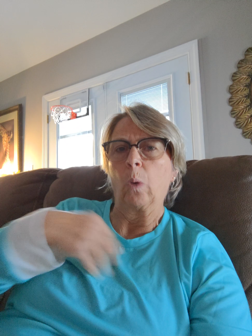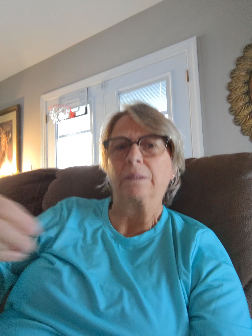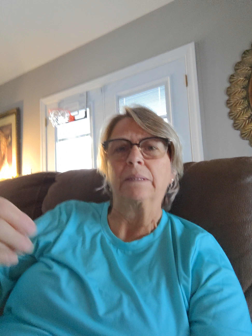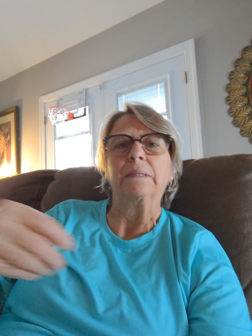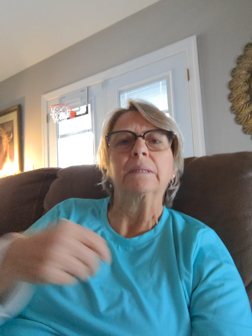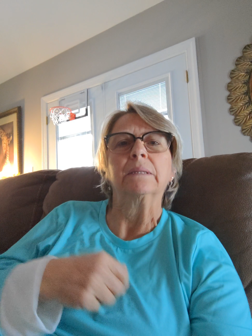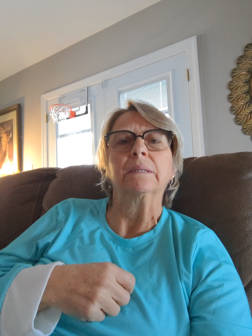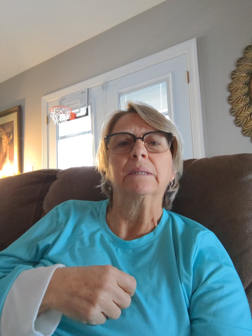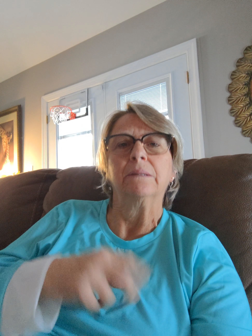white